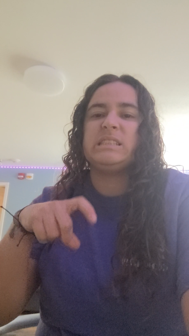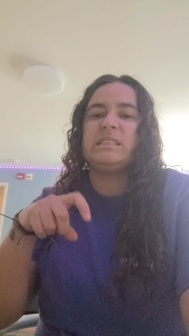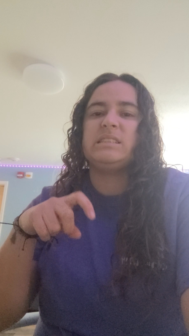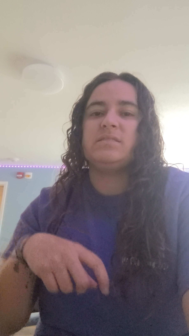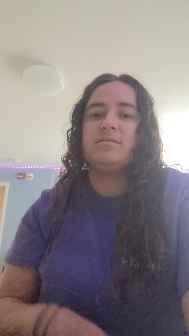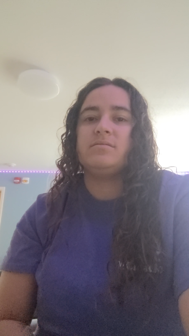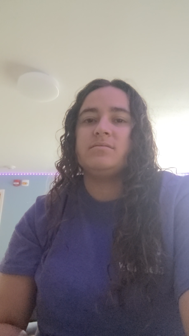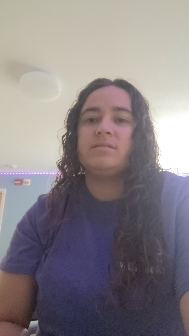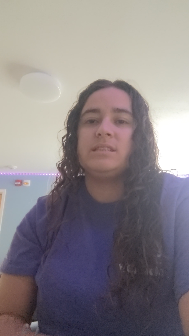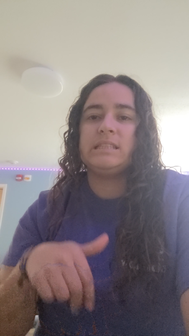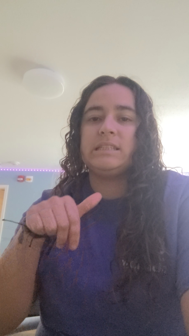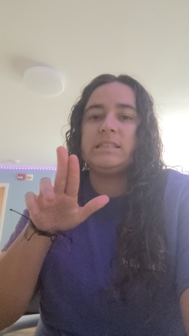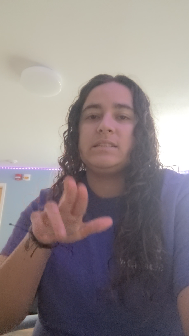lick